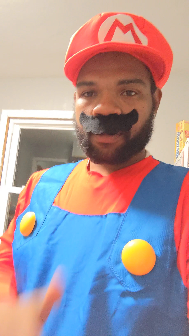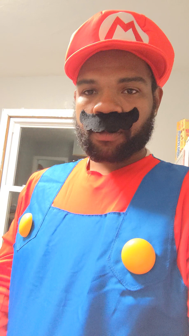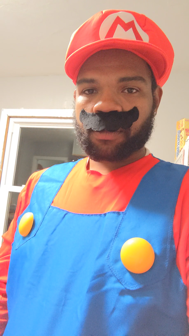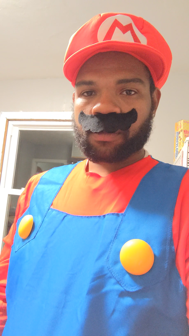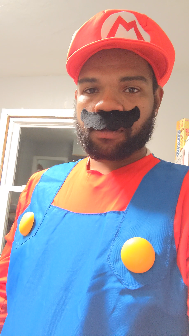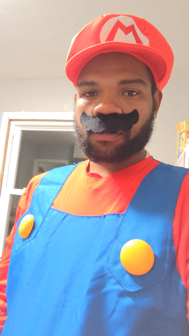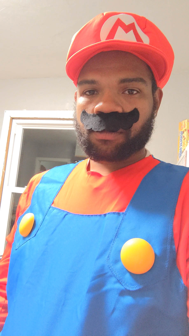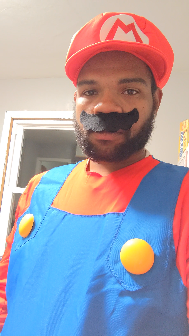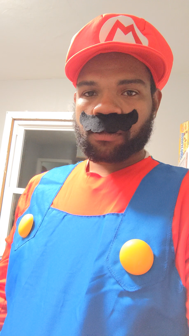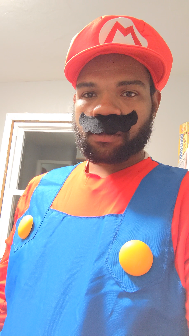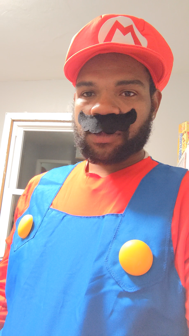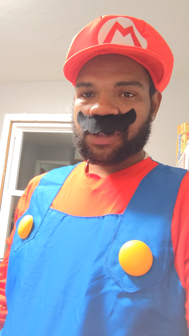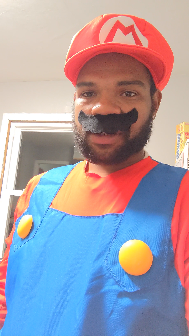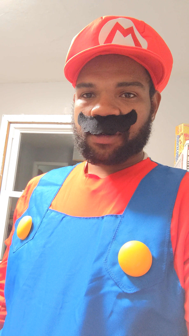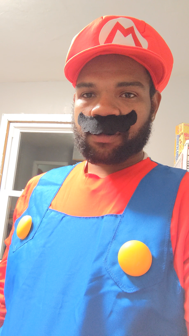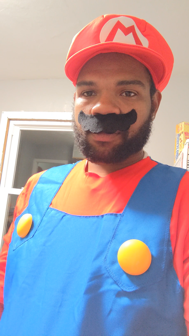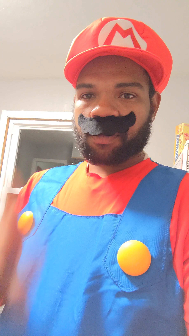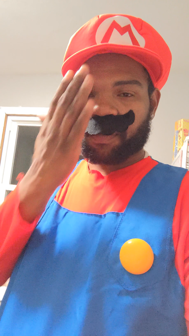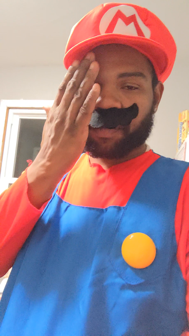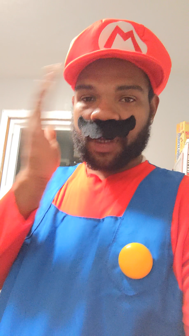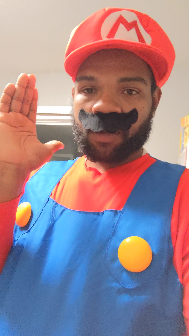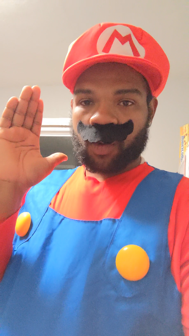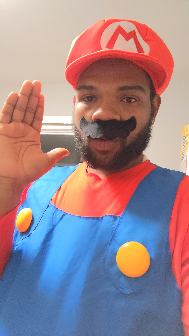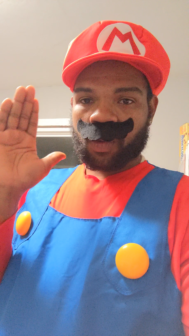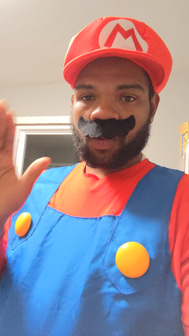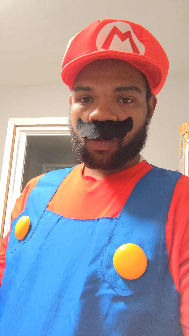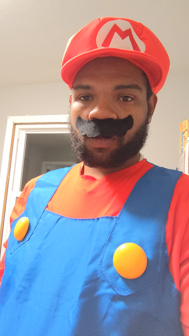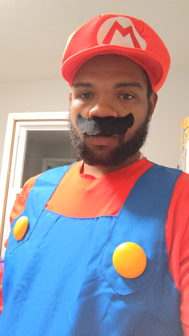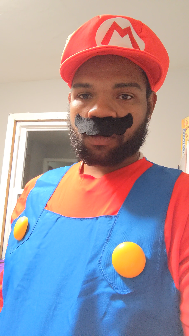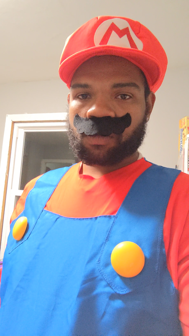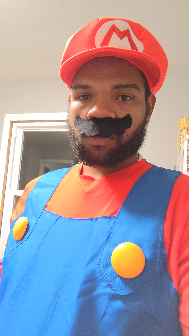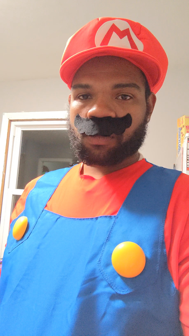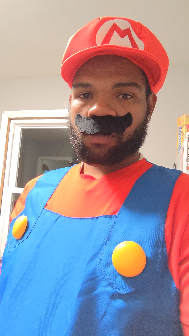peekaboo